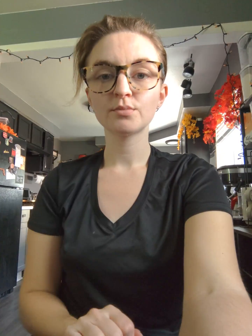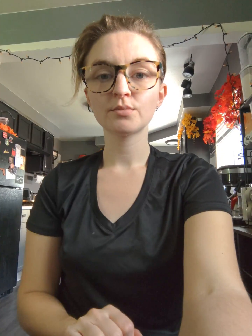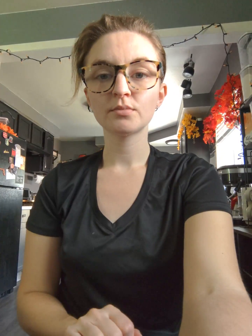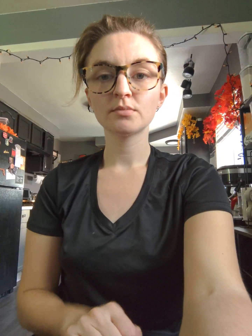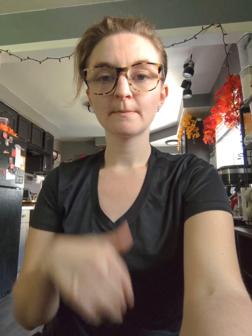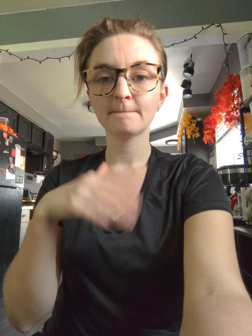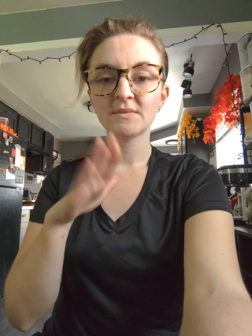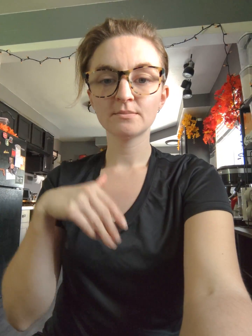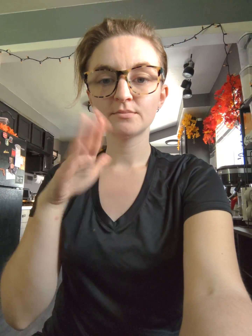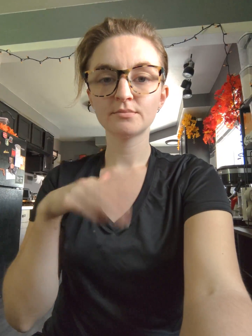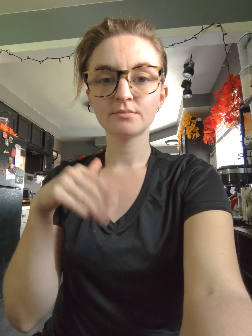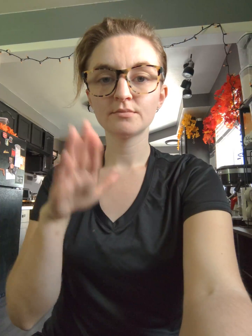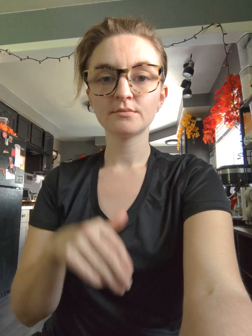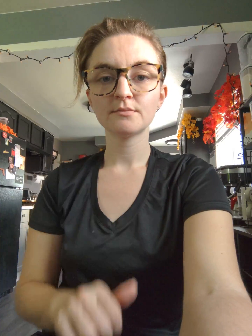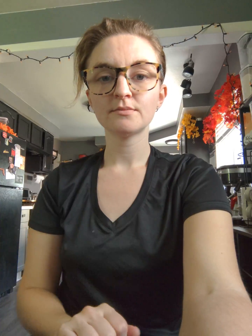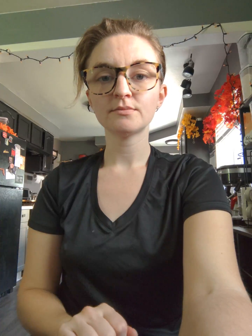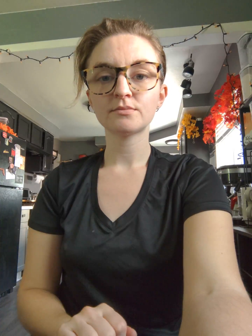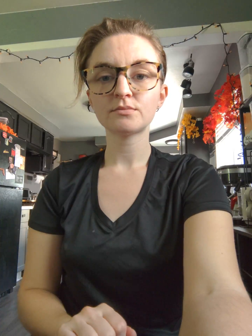paint